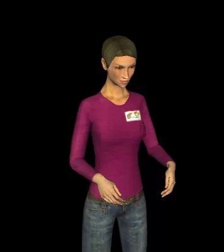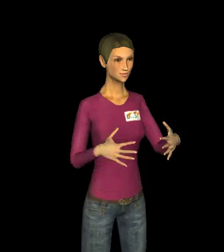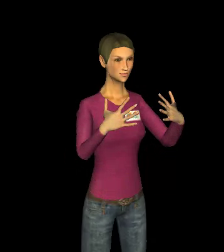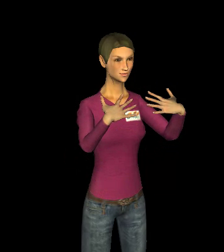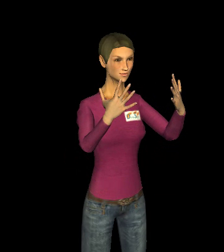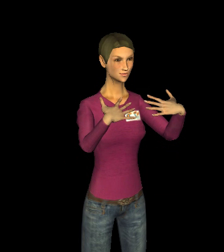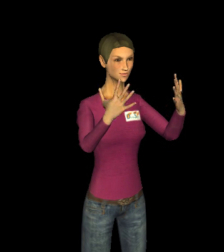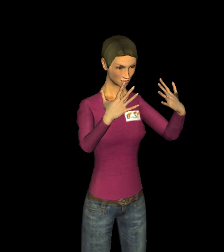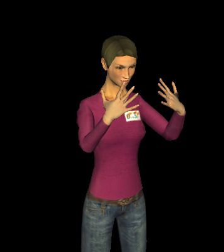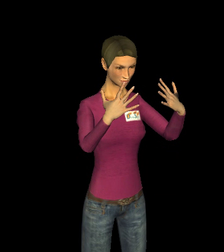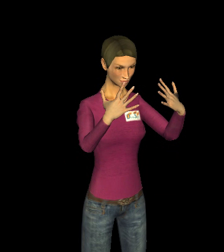هواء